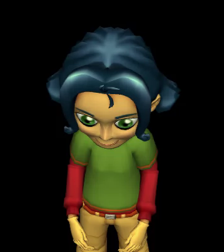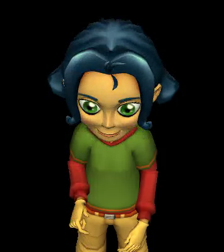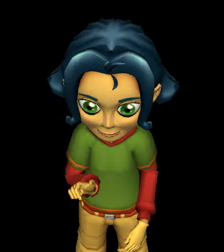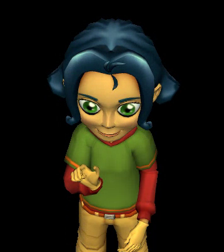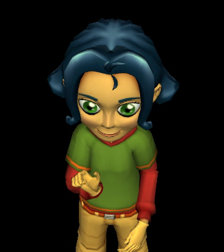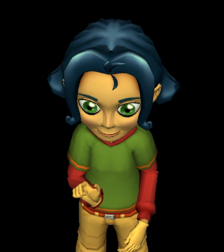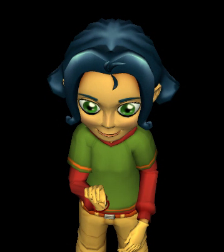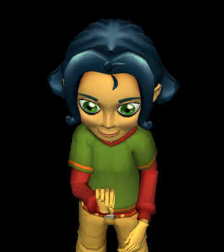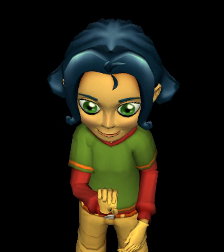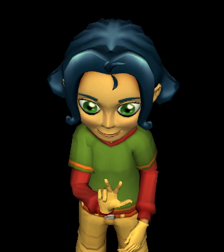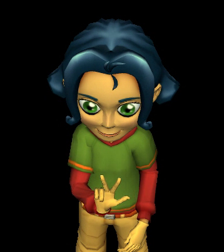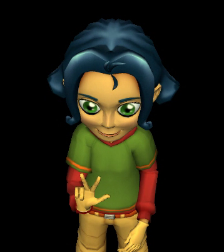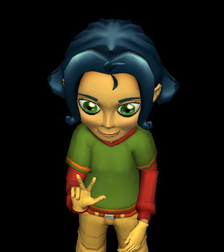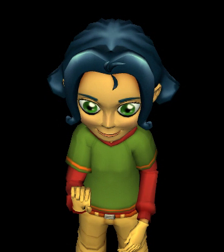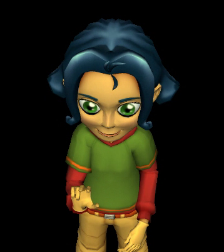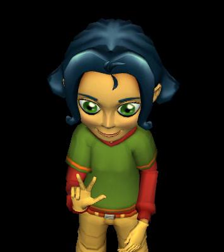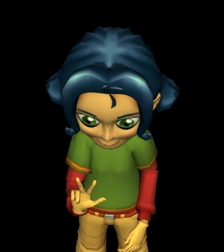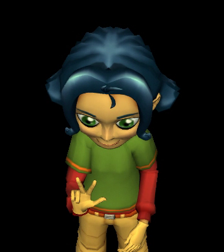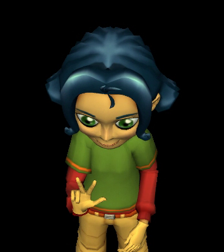راكب